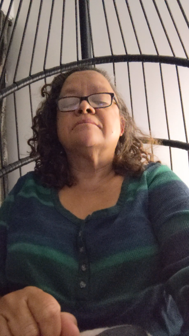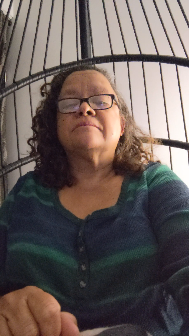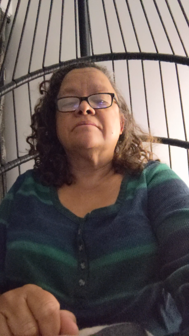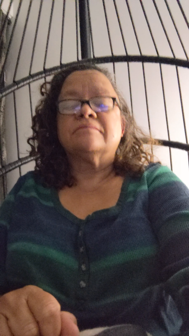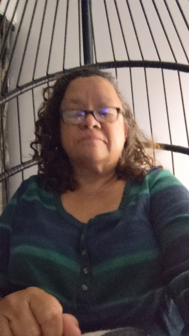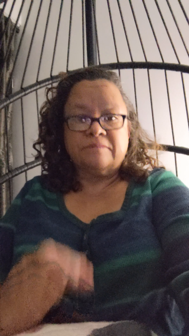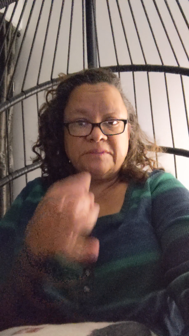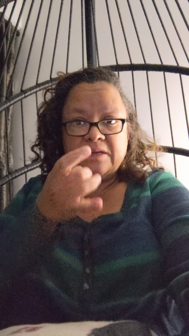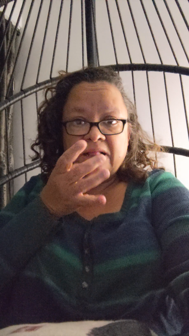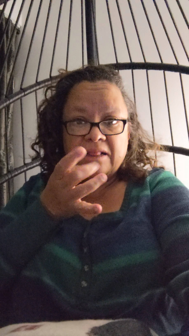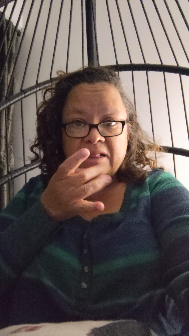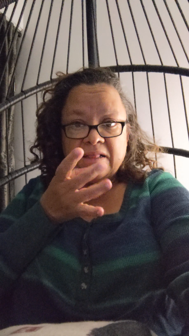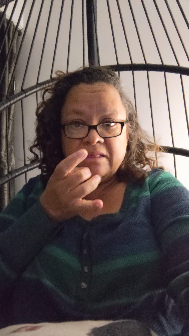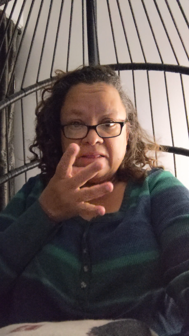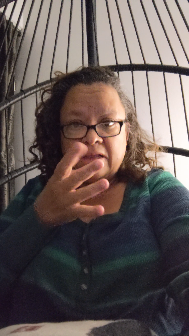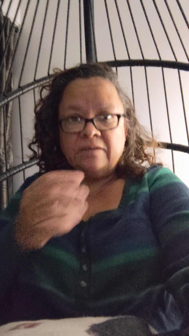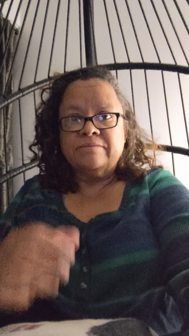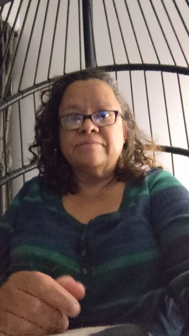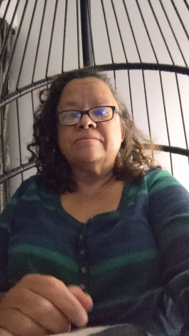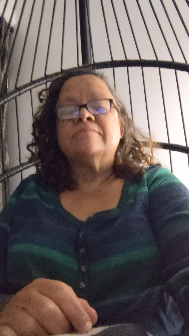light bulb